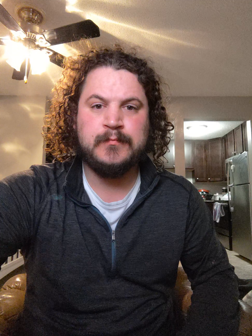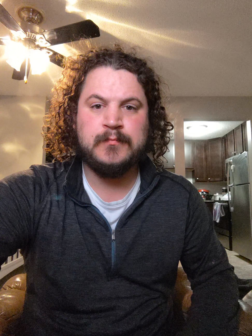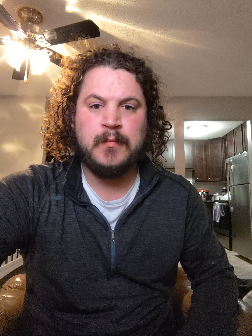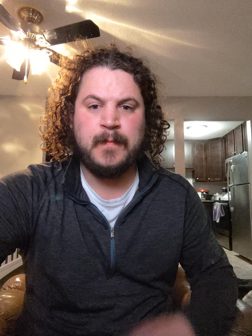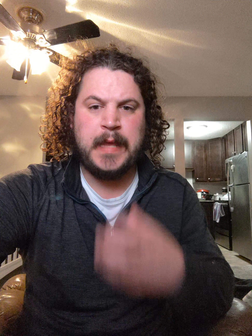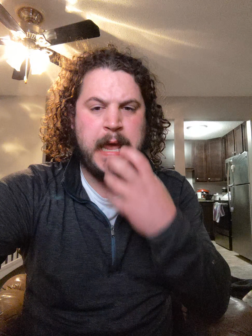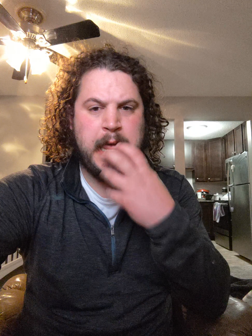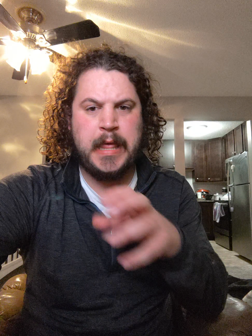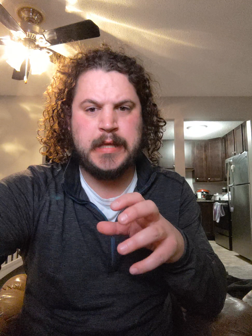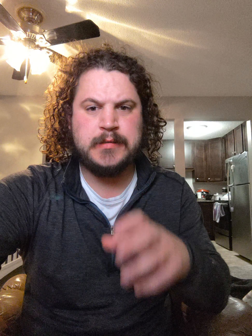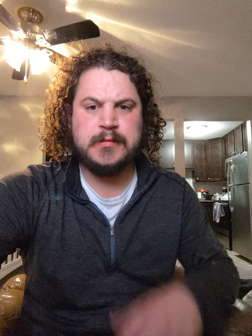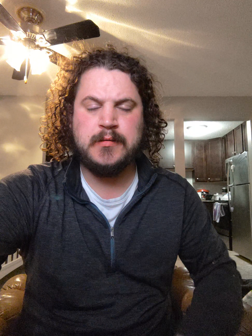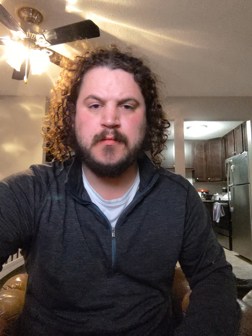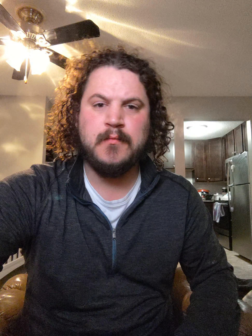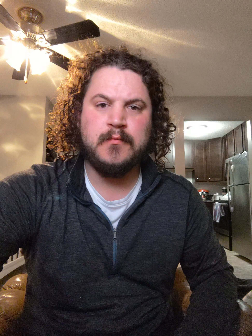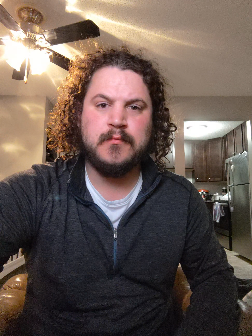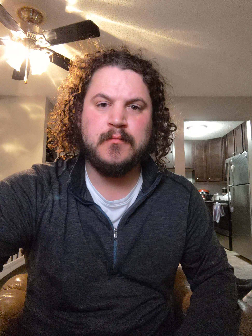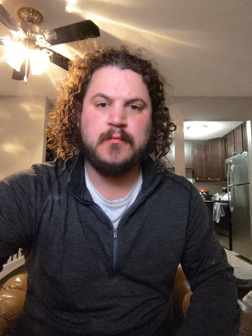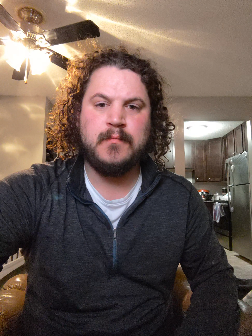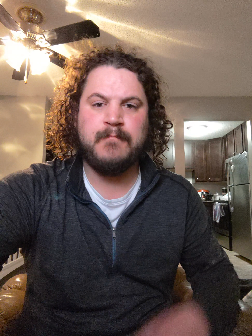hot